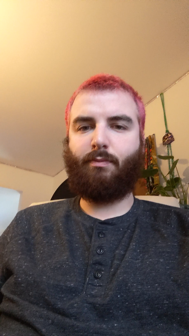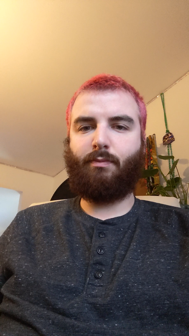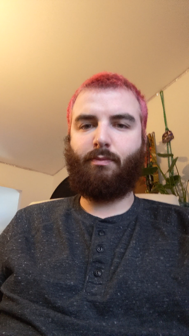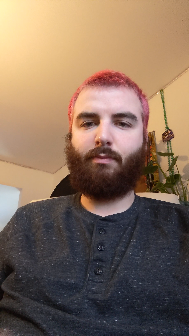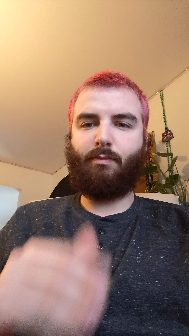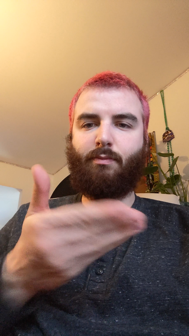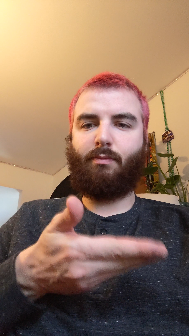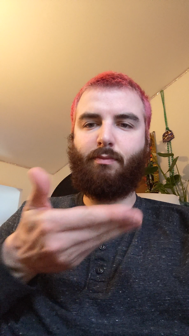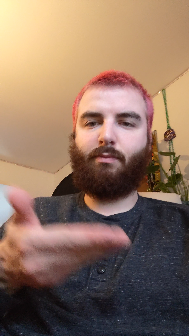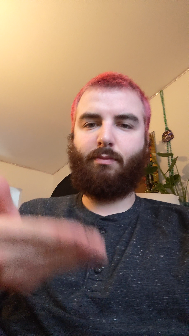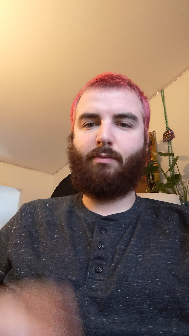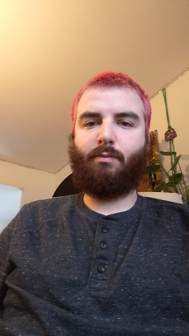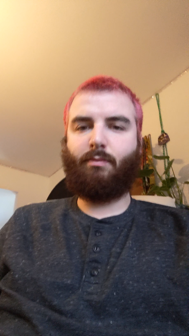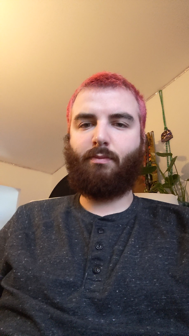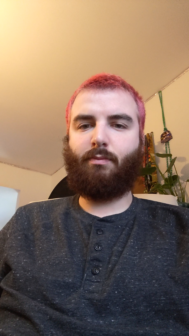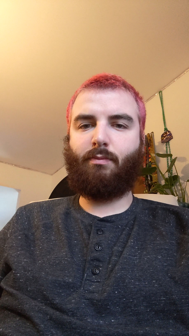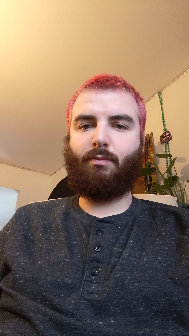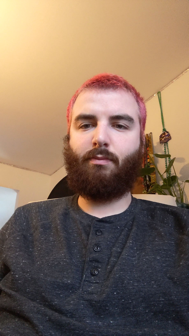carry